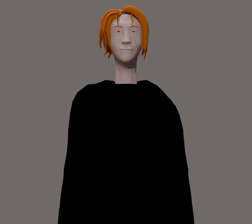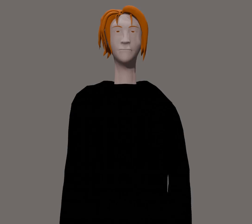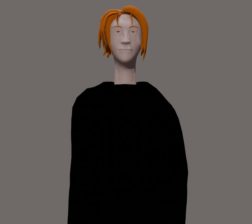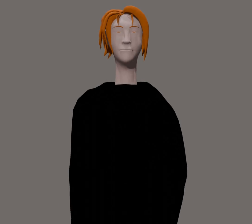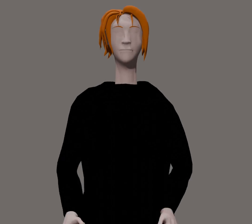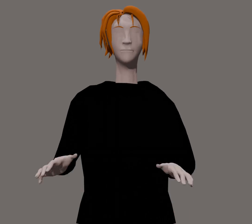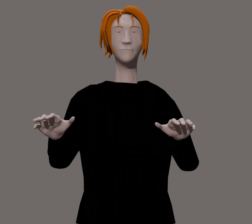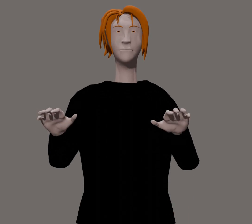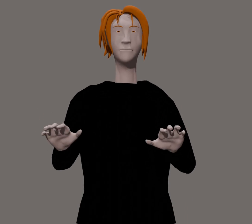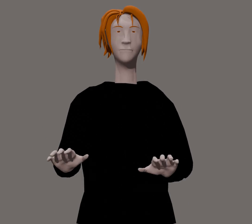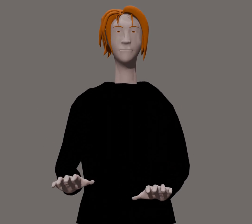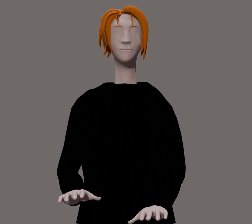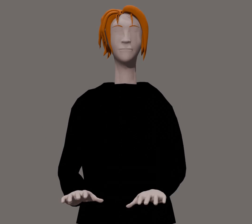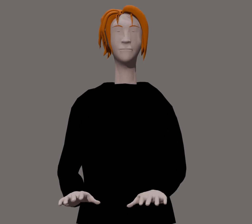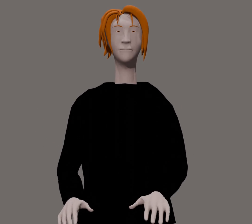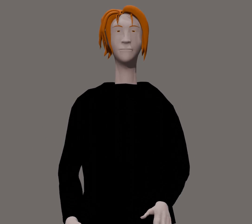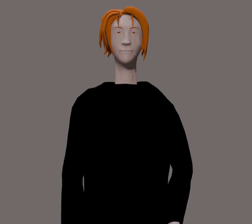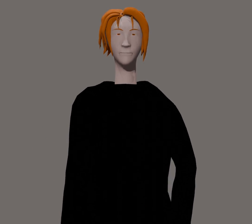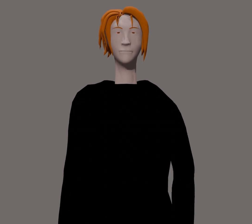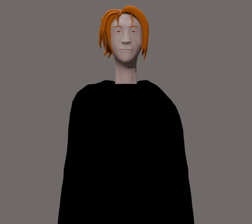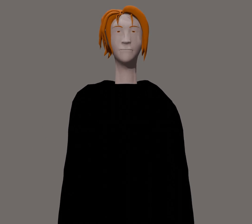Chill